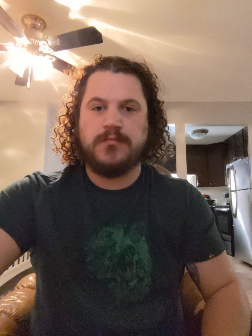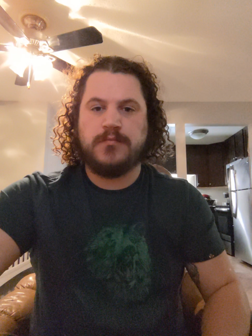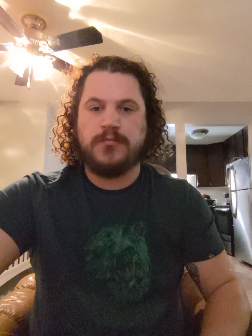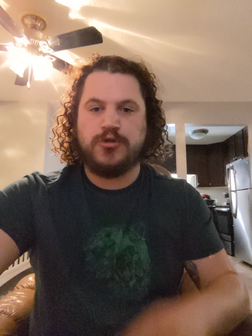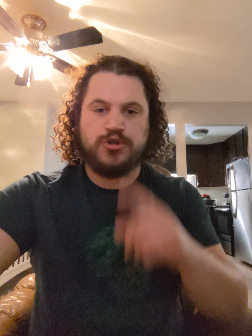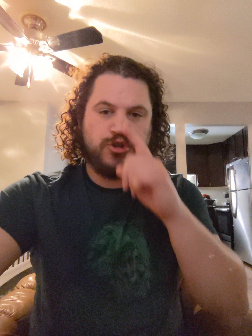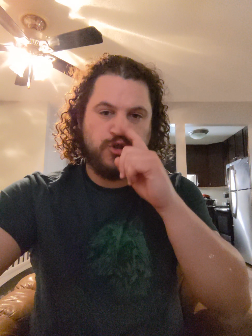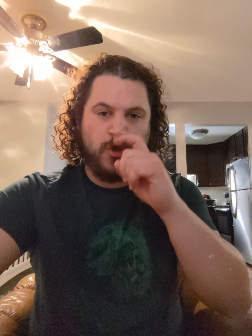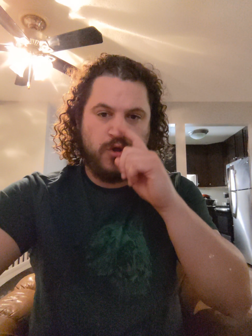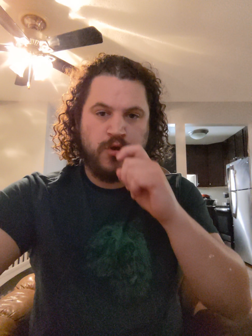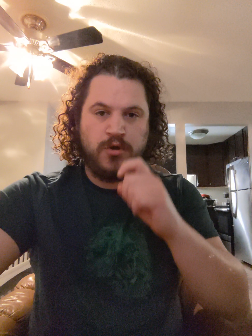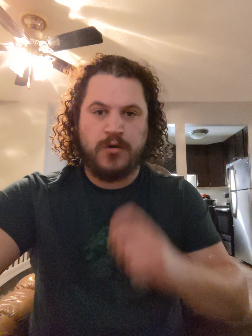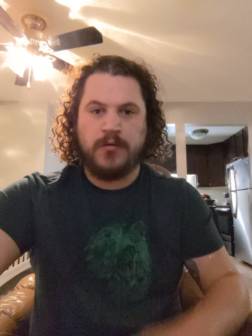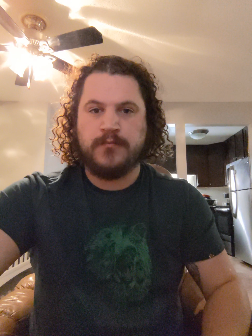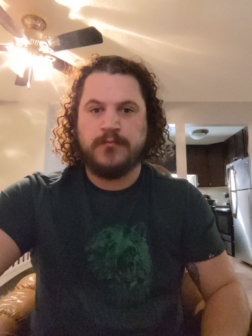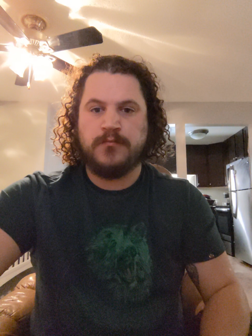doll